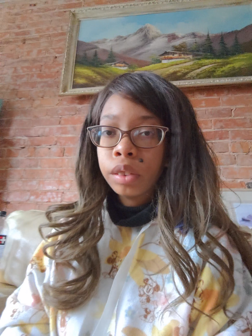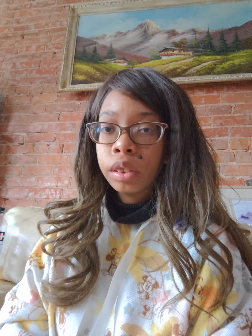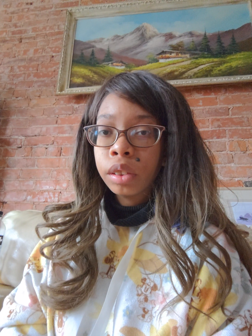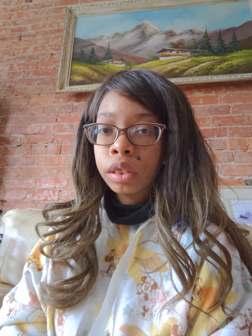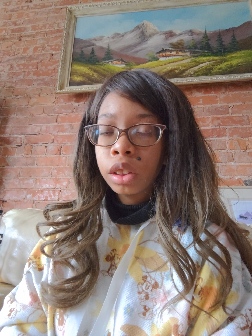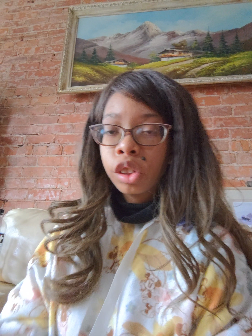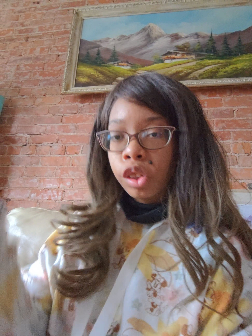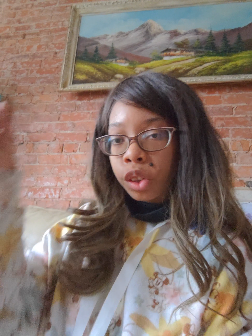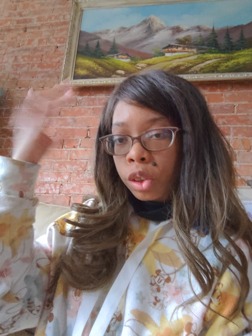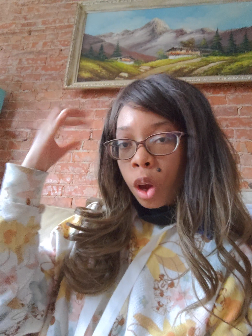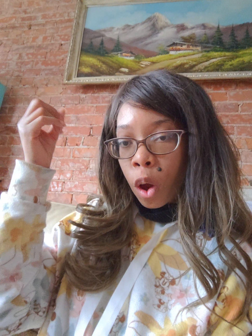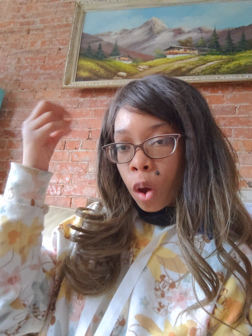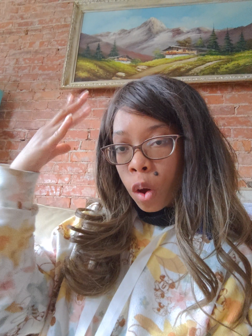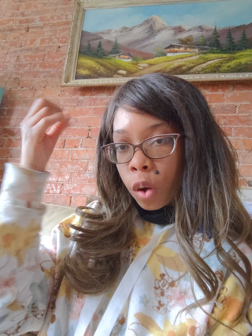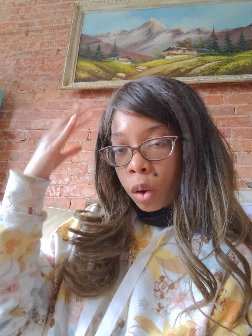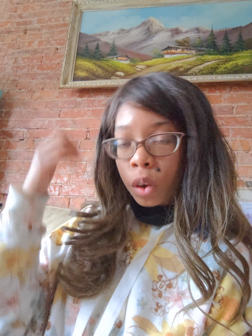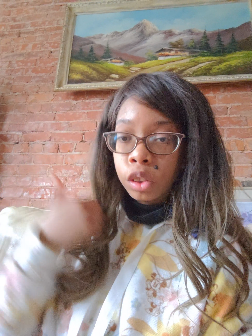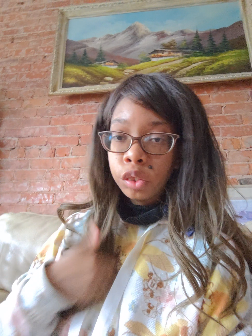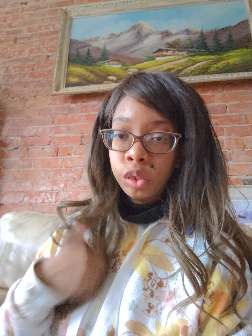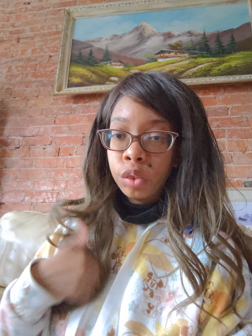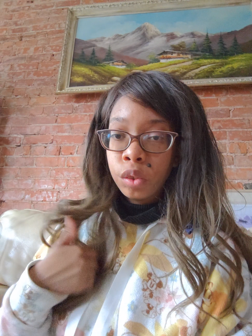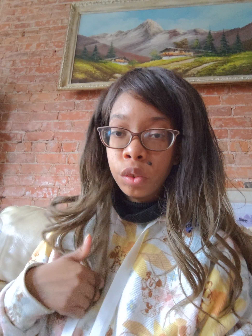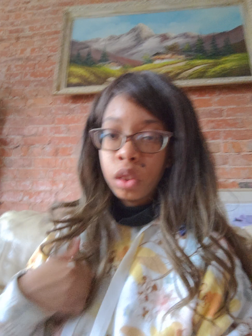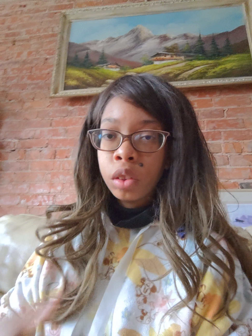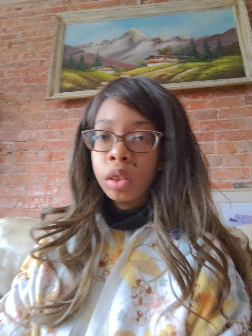shower